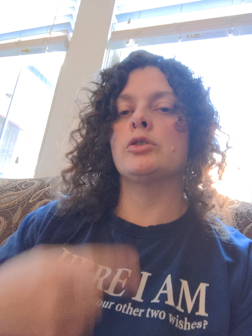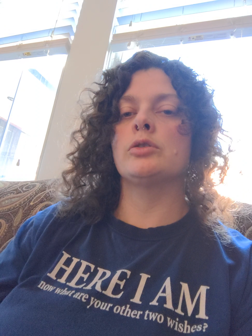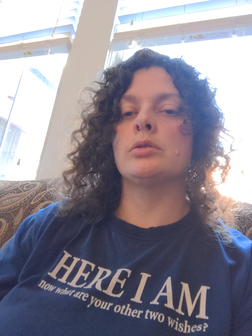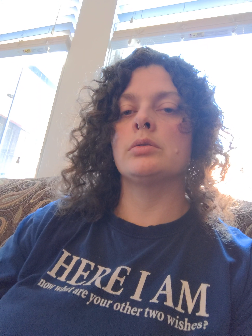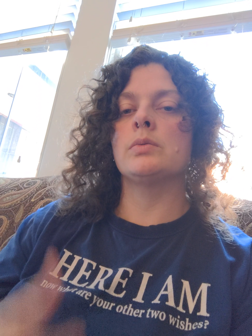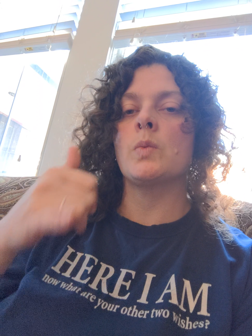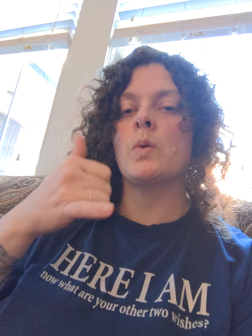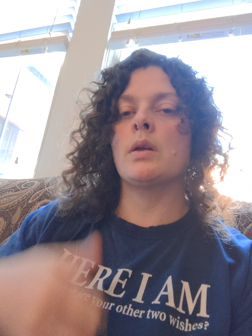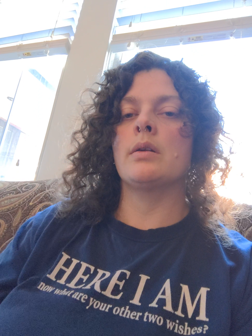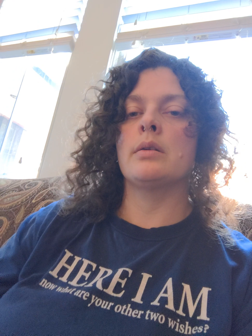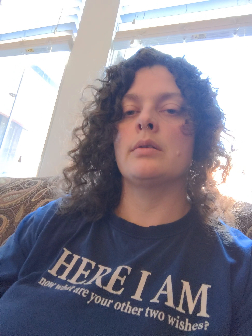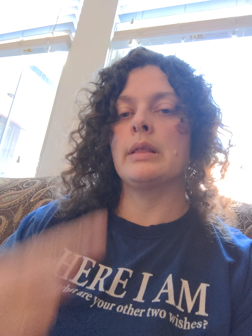toy